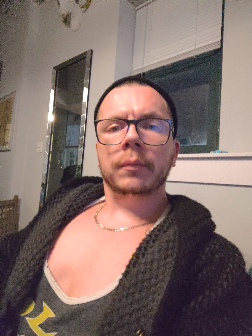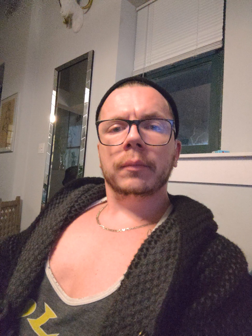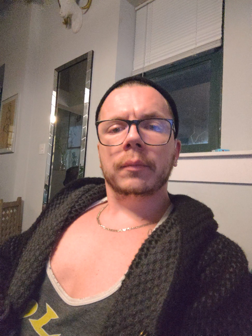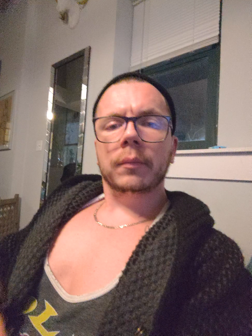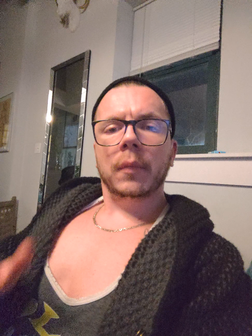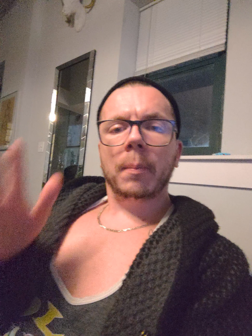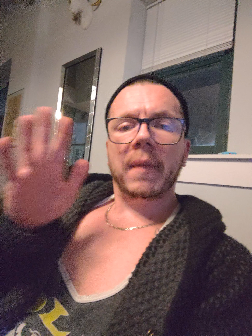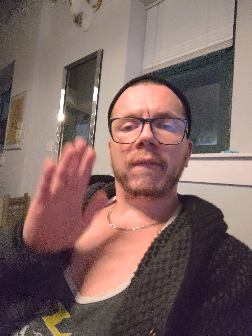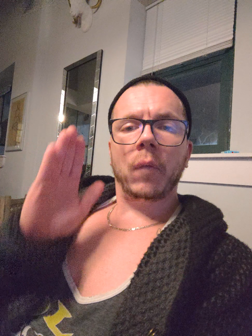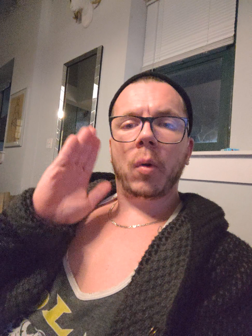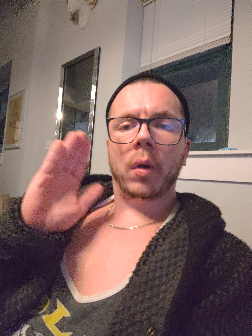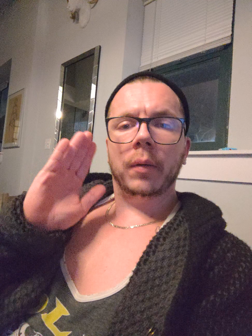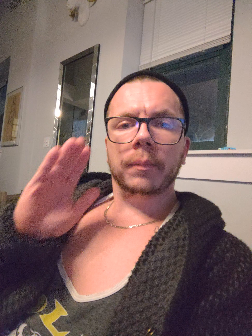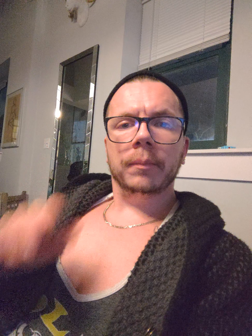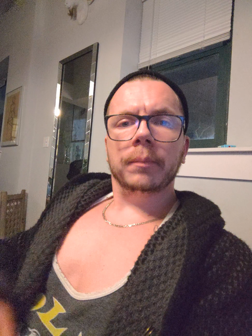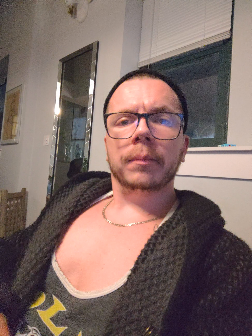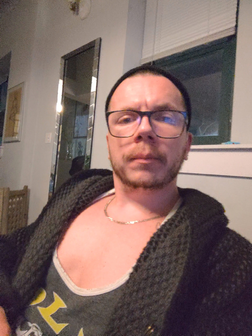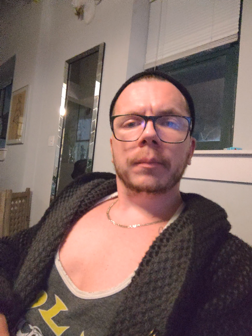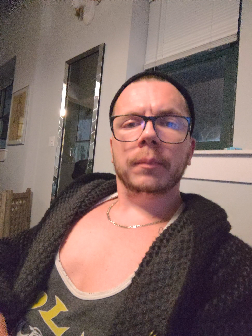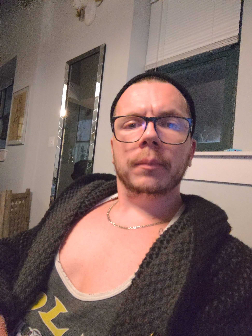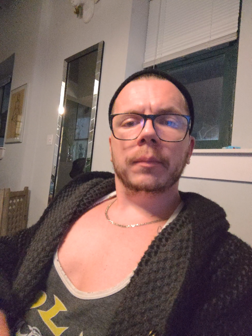before